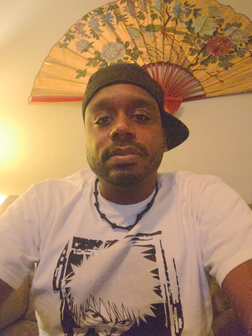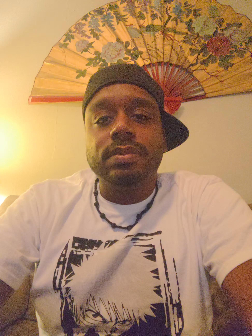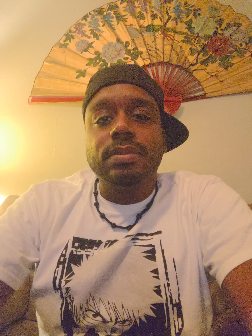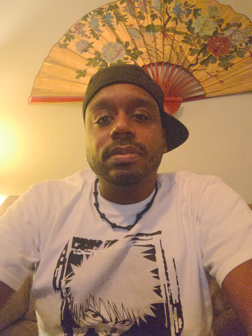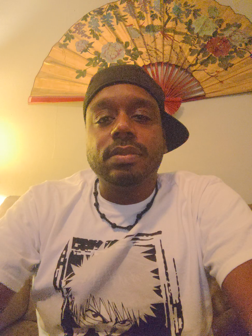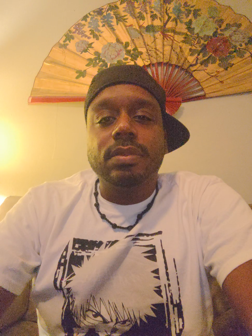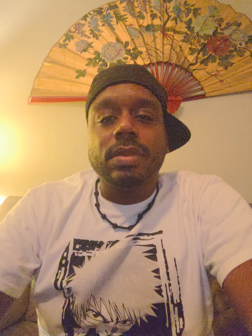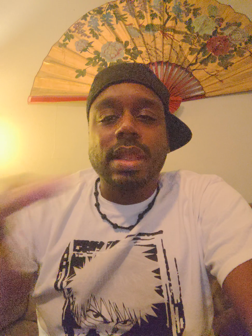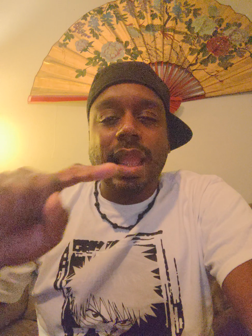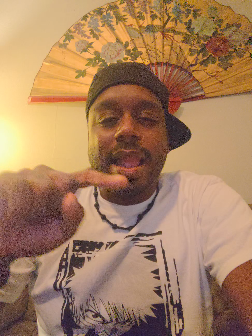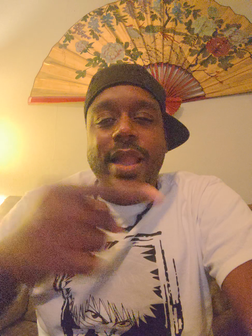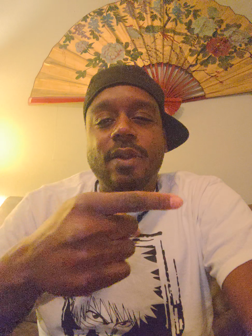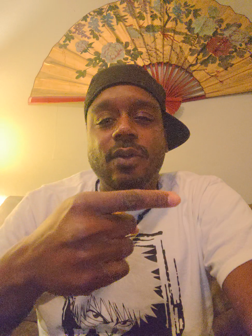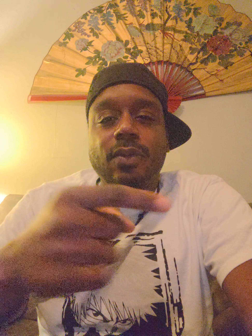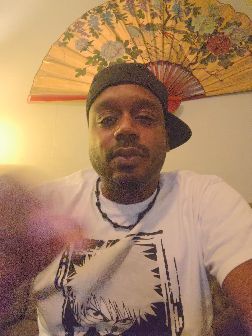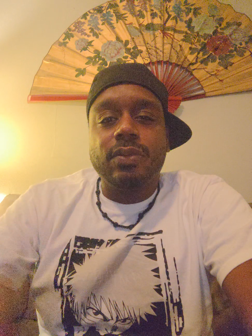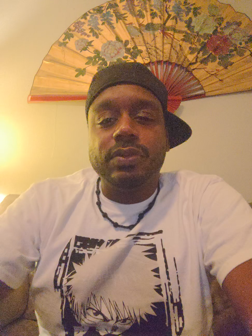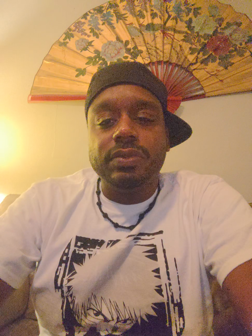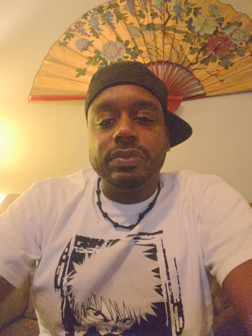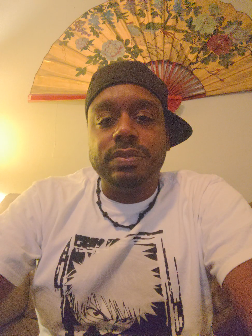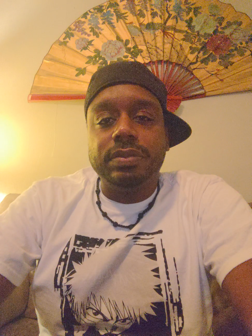owie